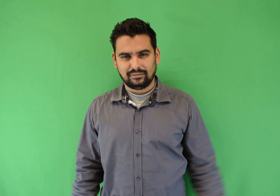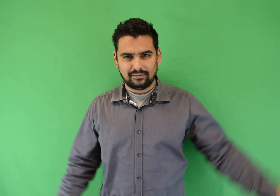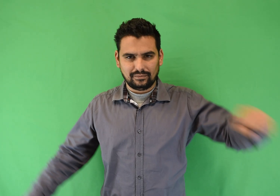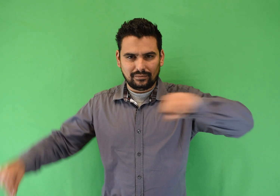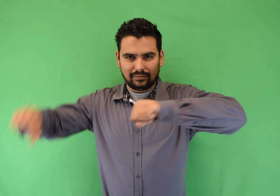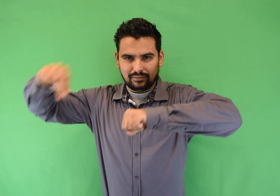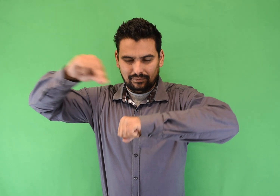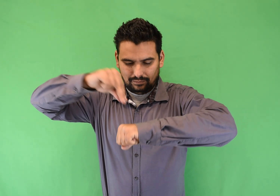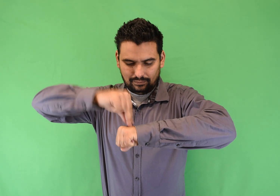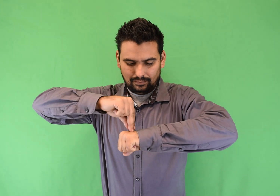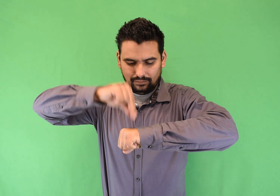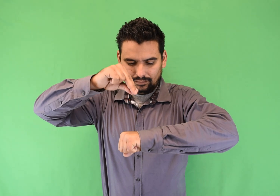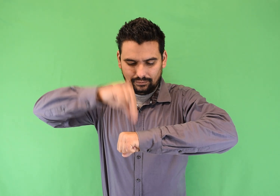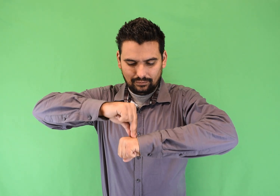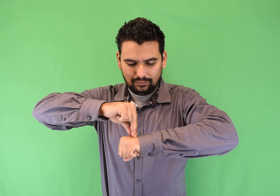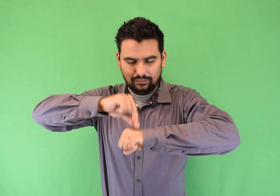doctor